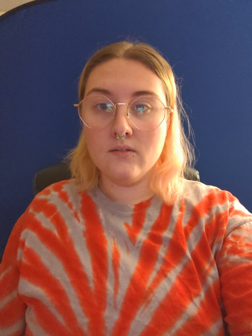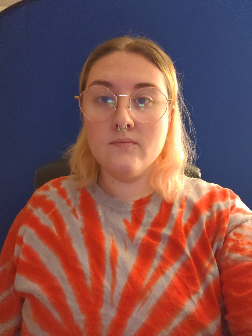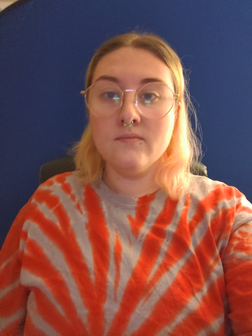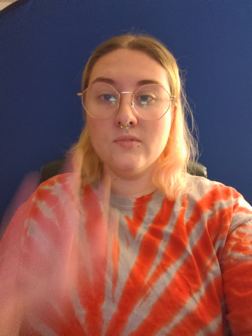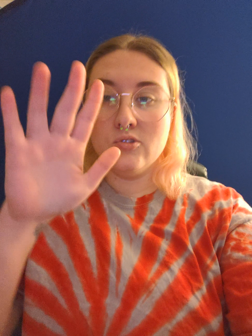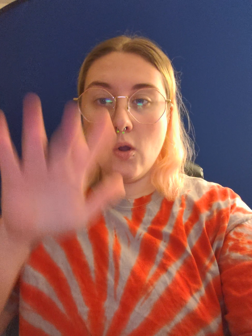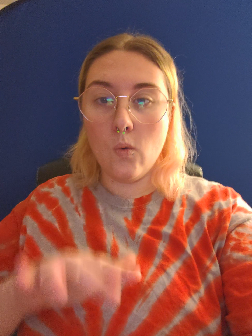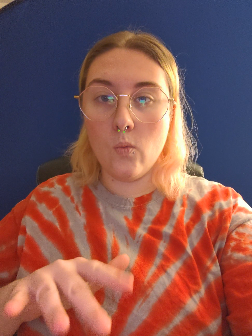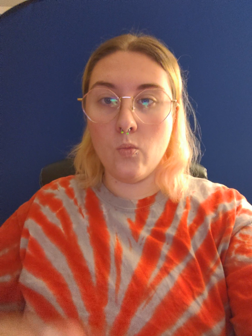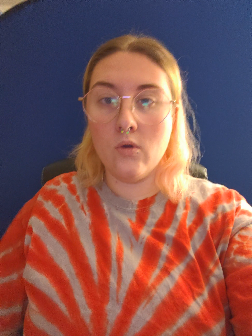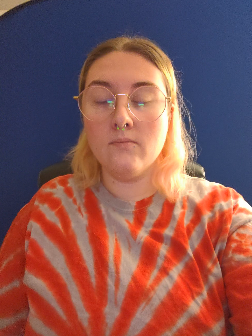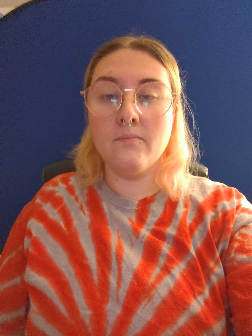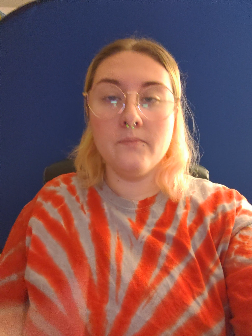snow